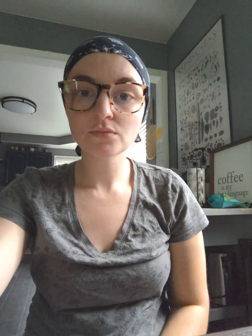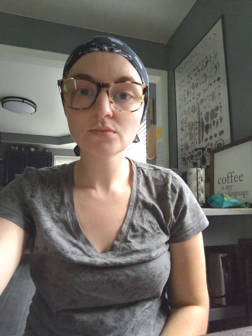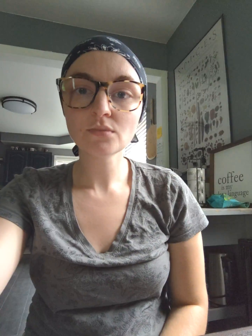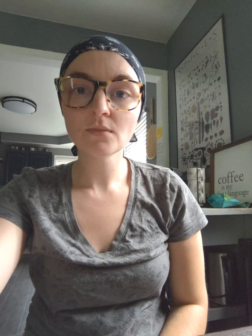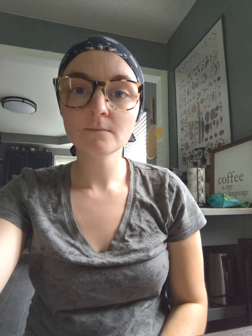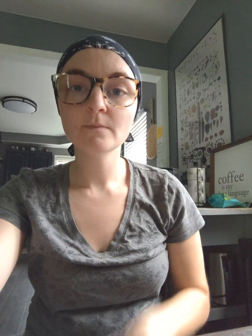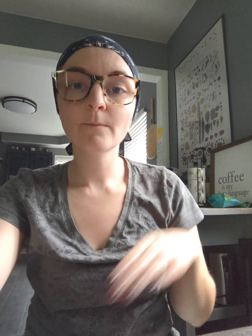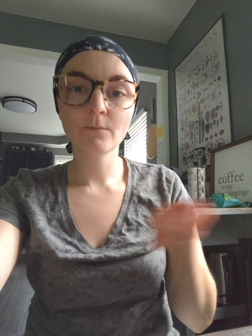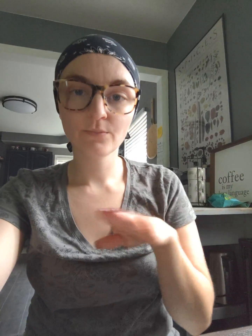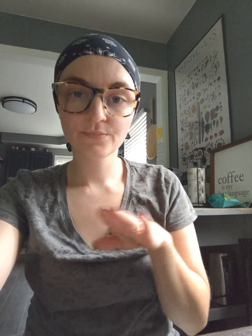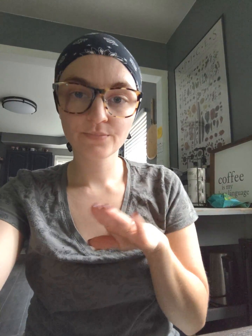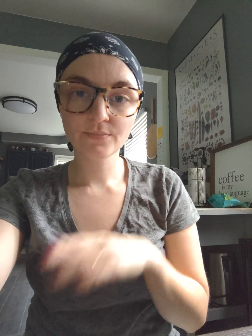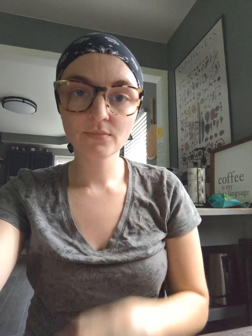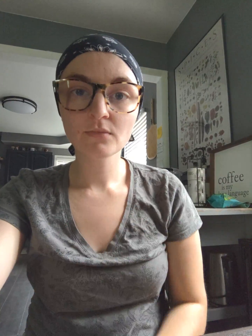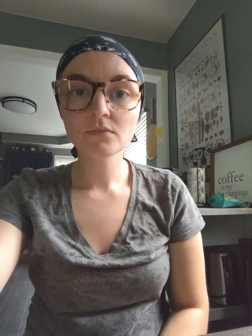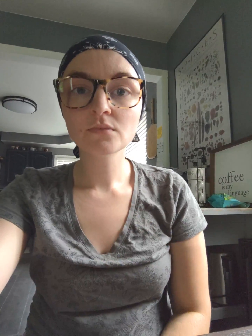boots